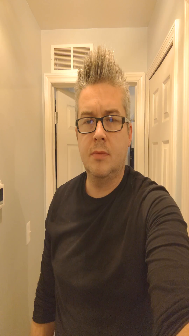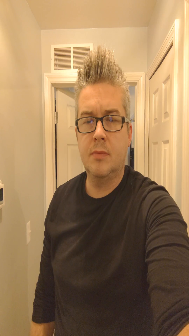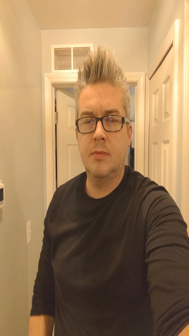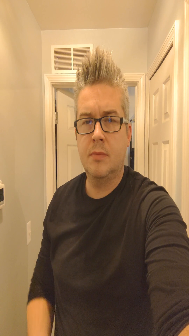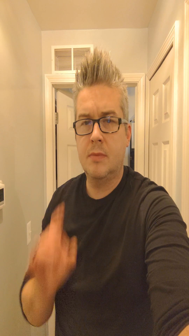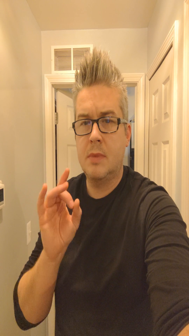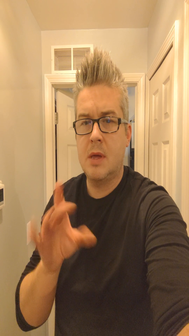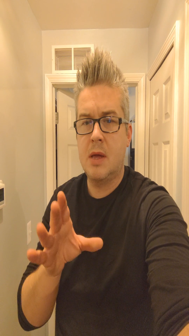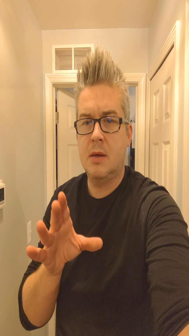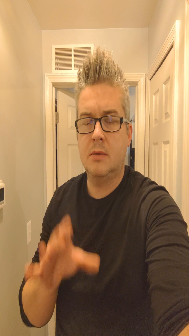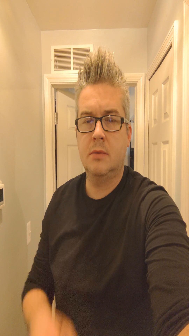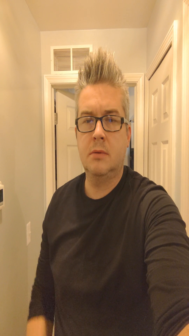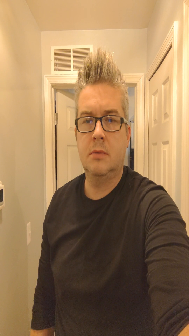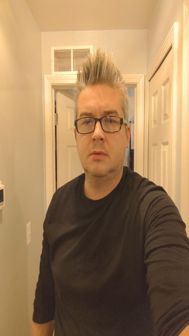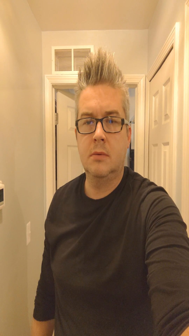hate